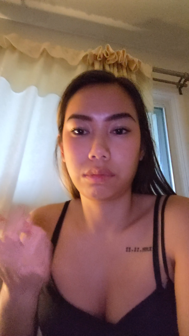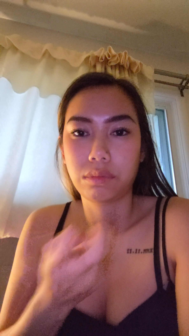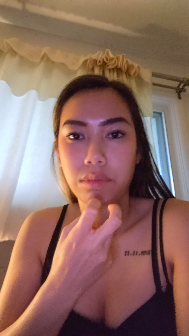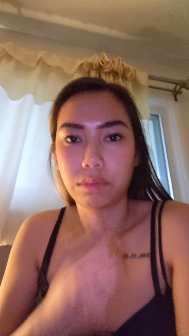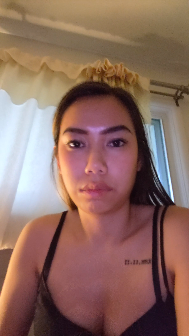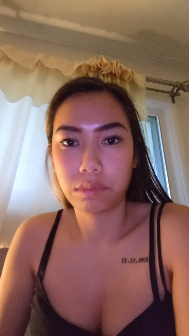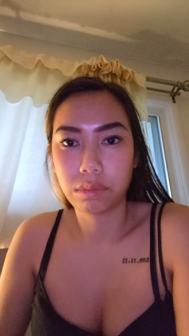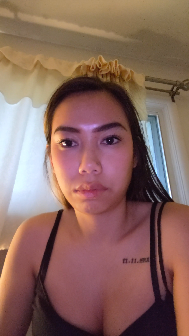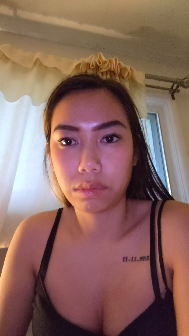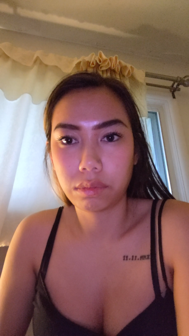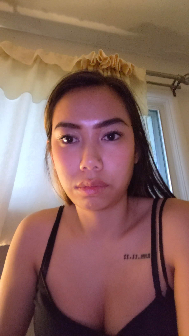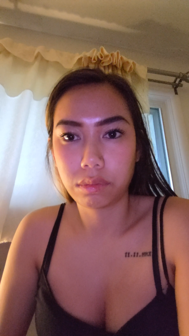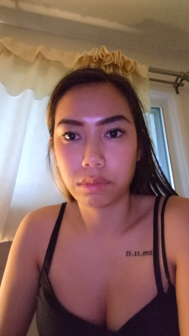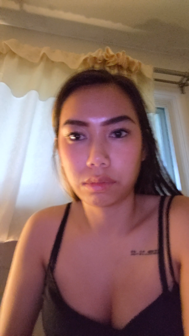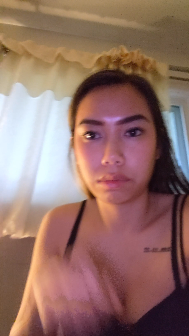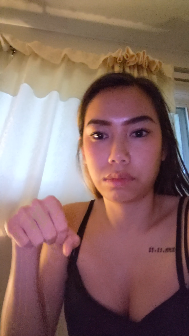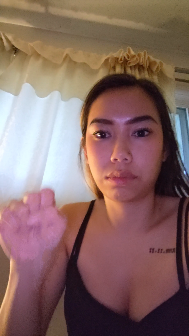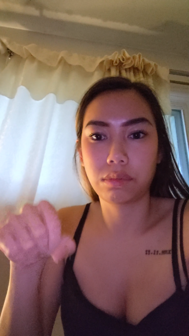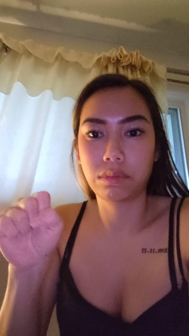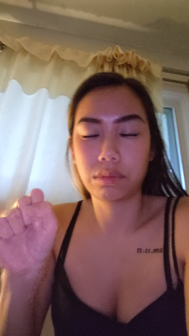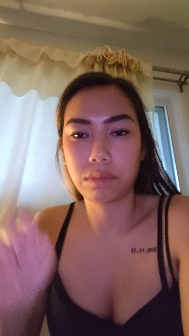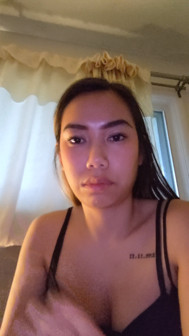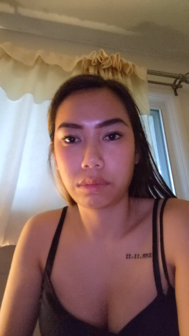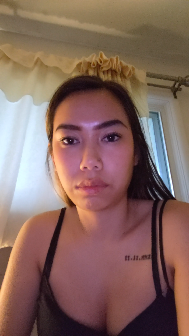motorcycle